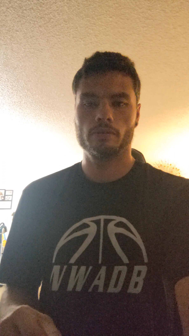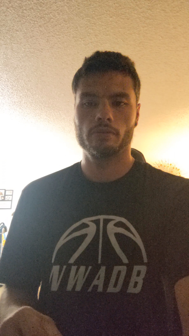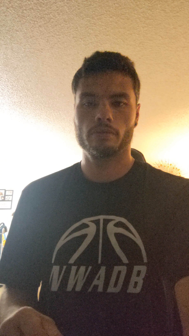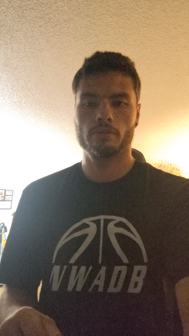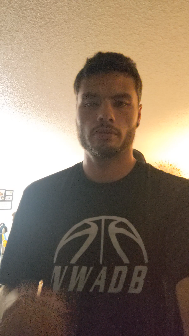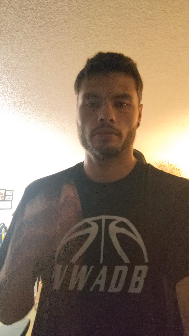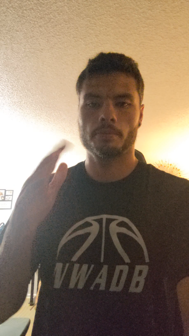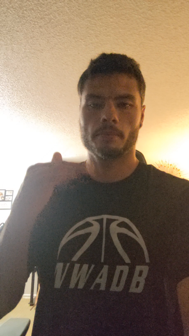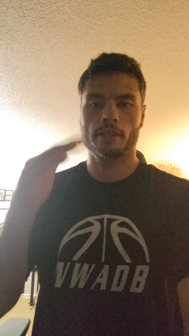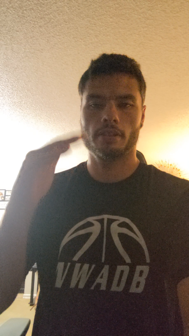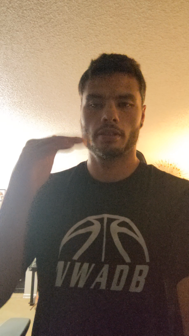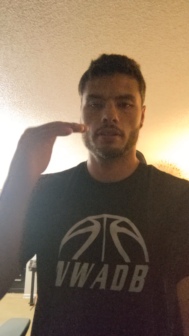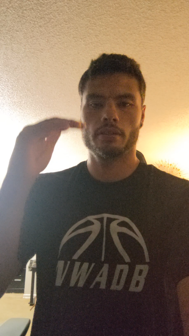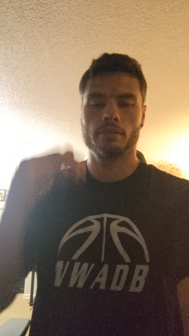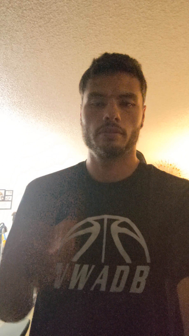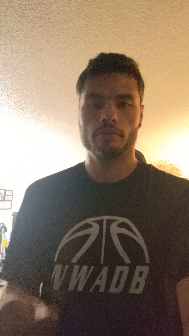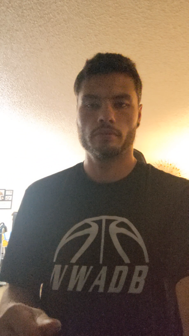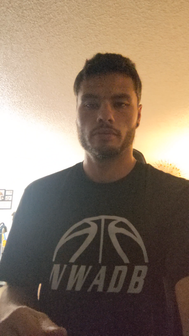build